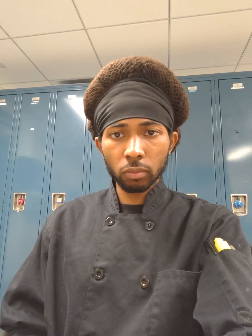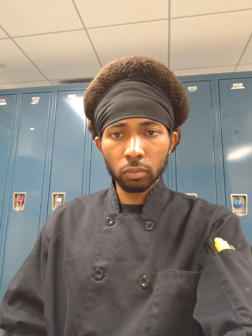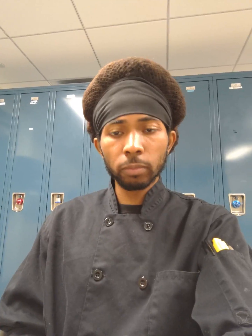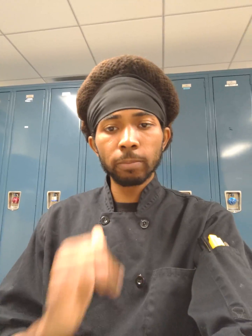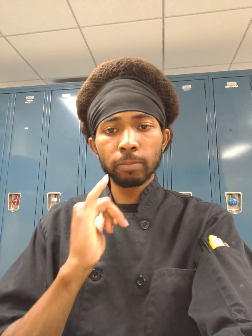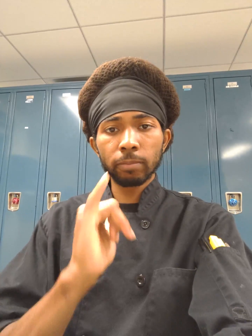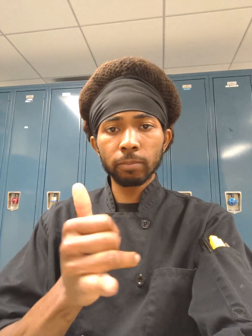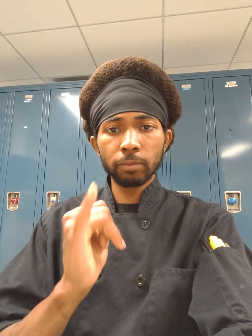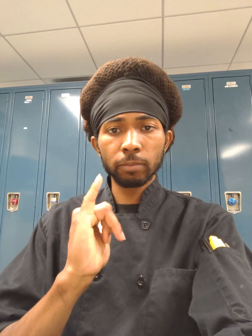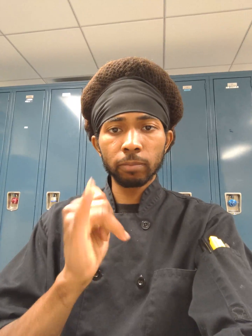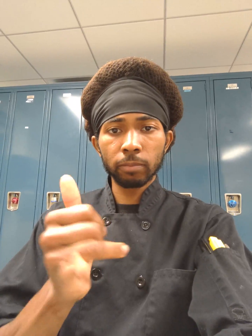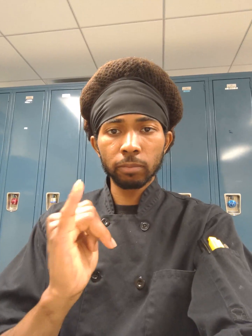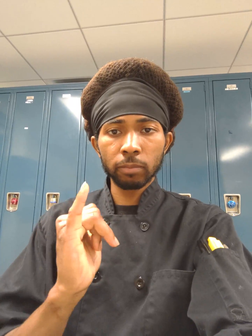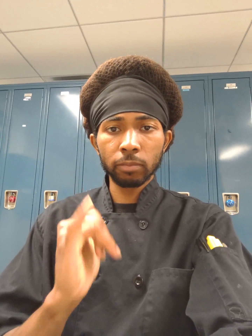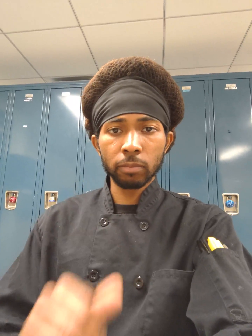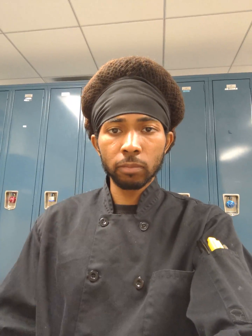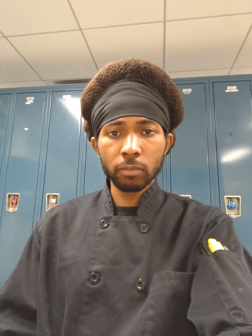rocking chair